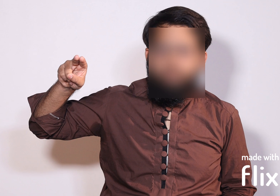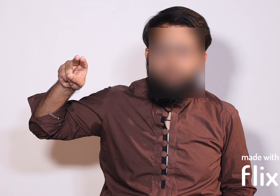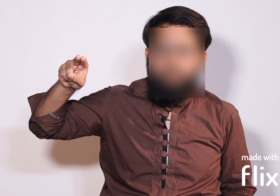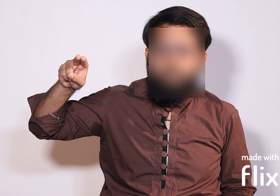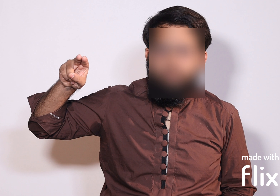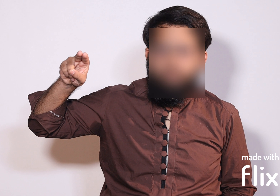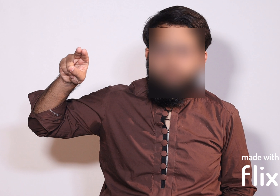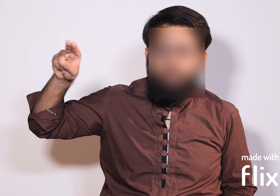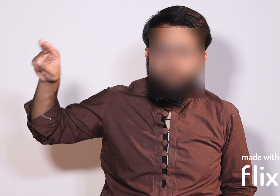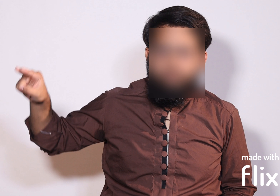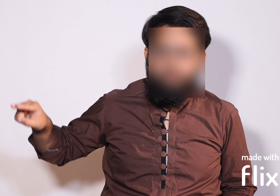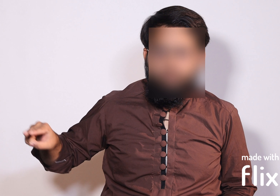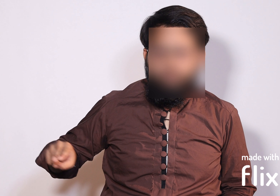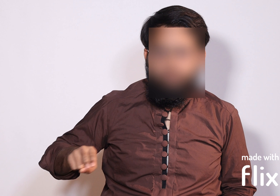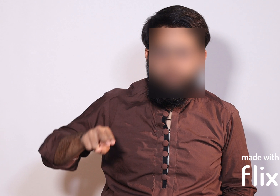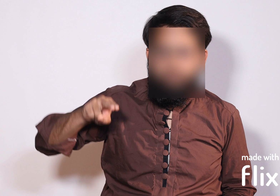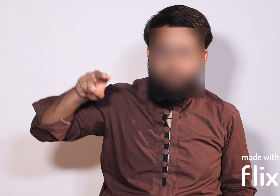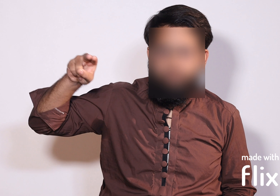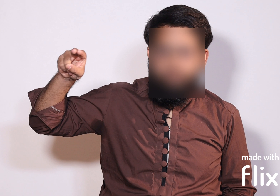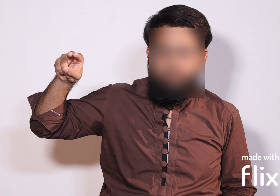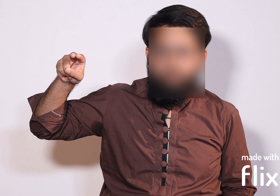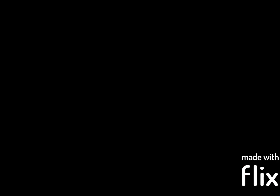ہ